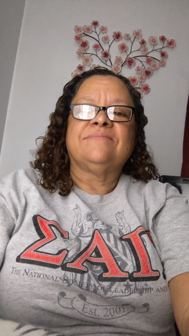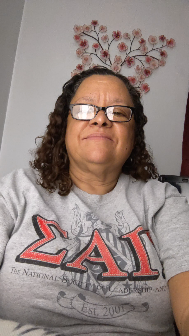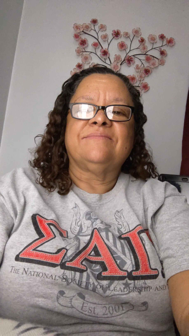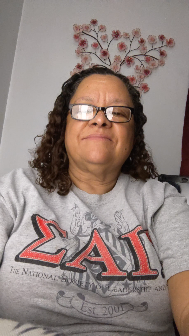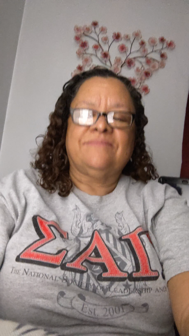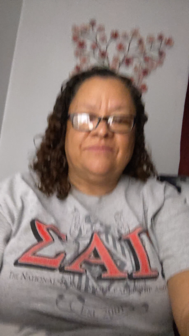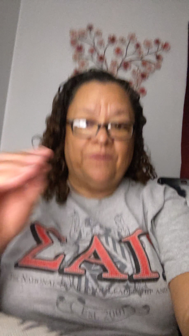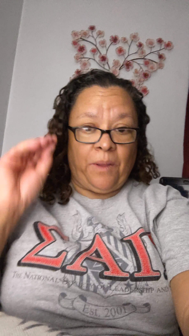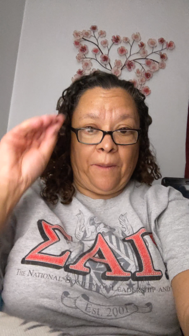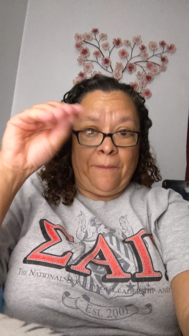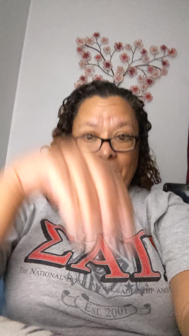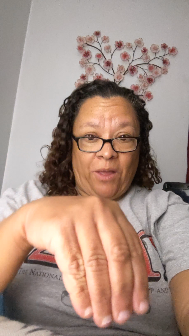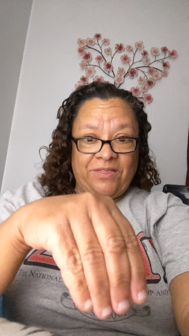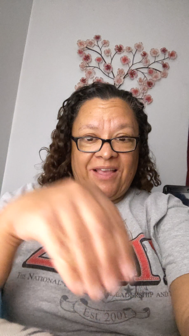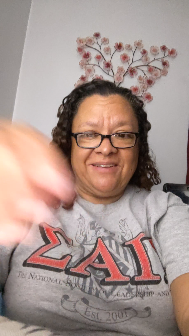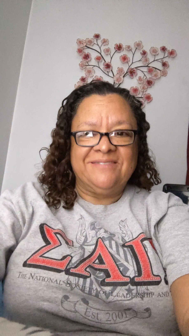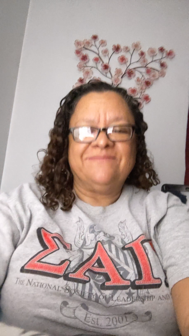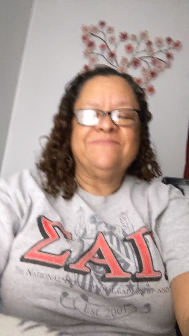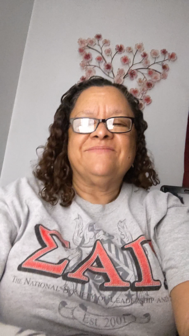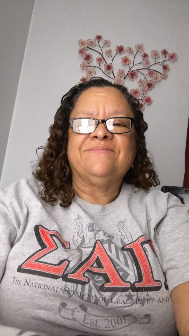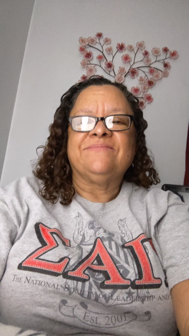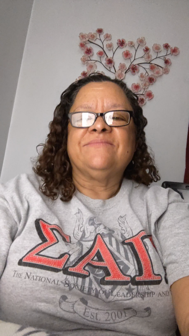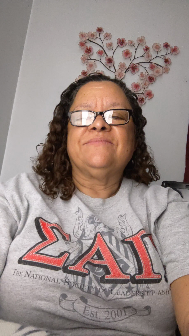put